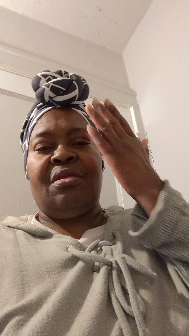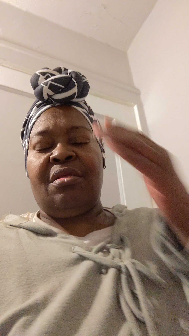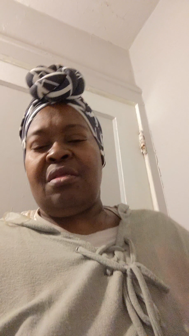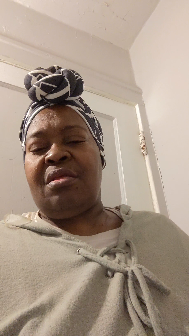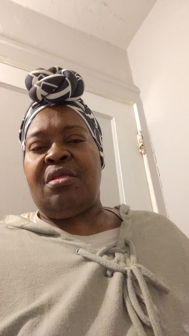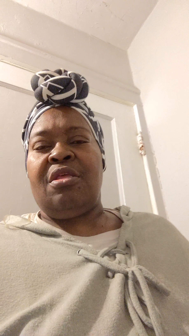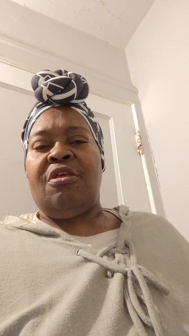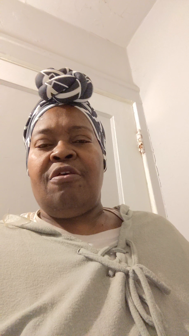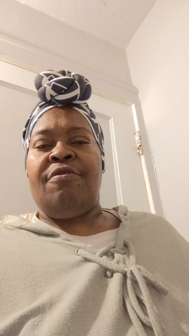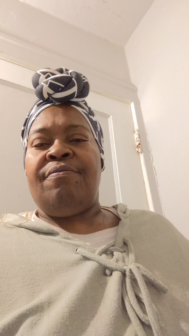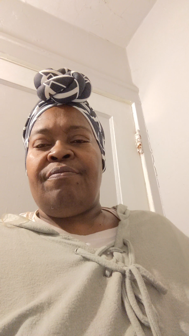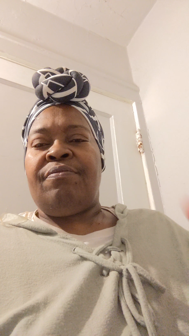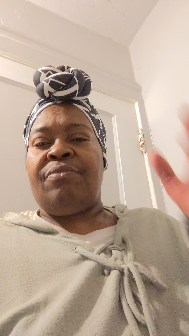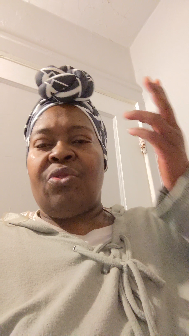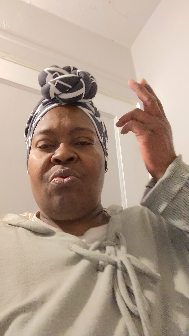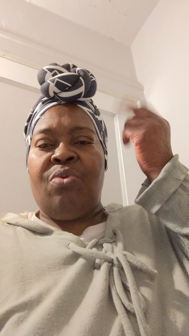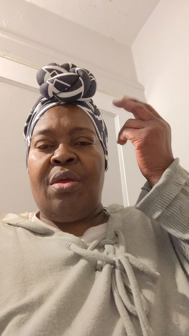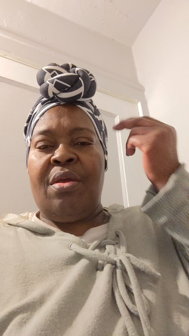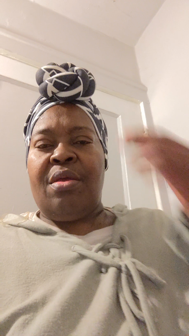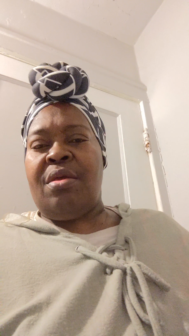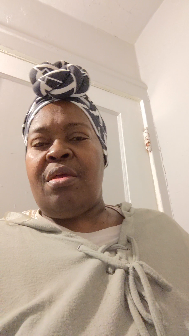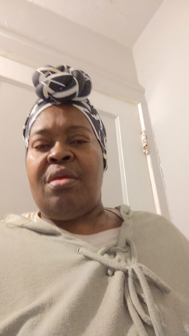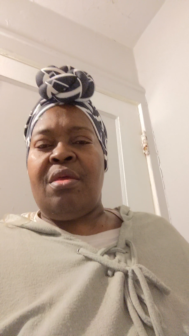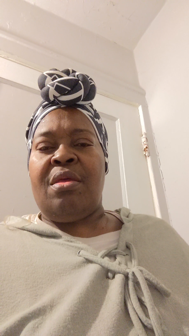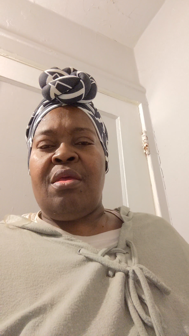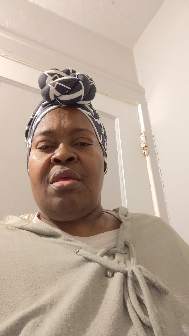bunny